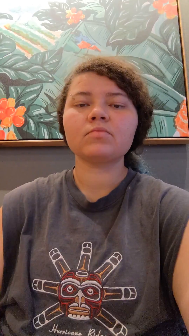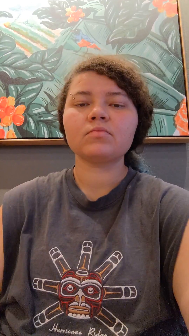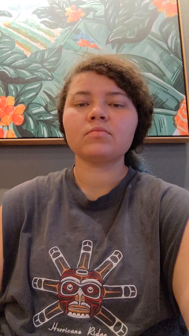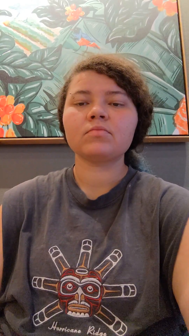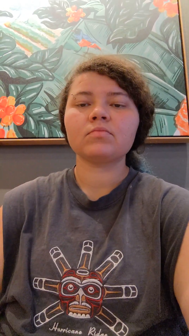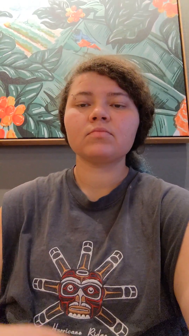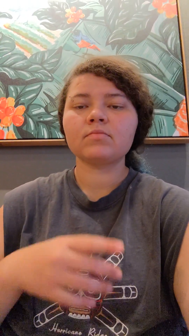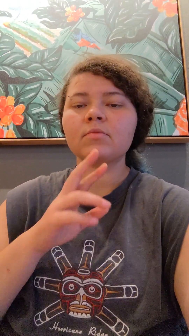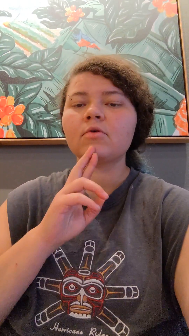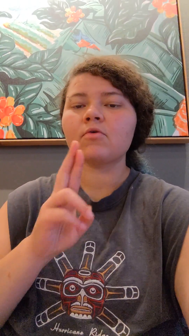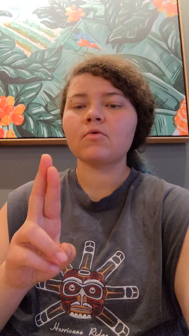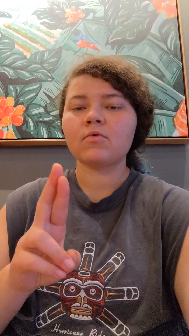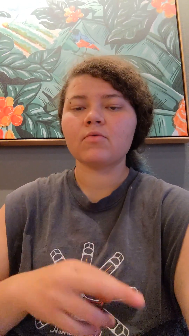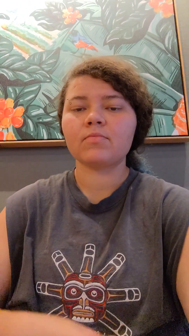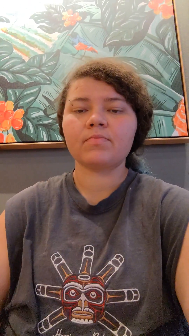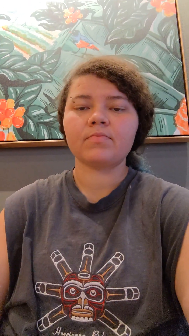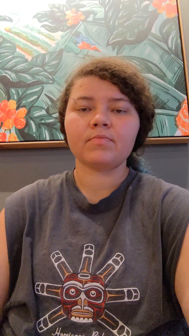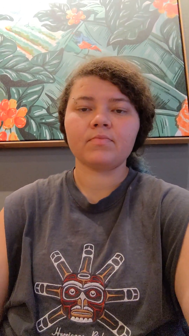are